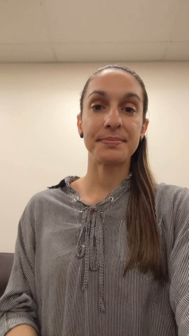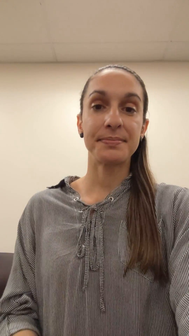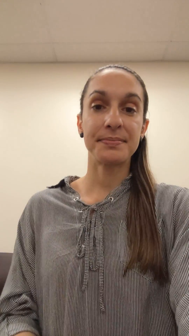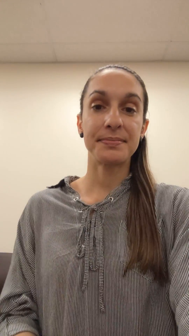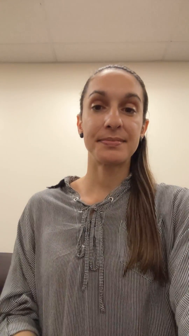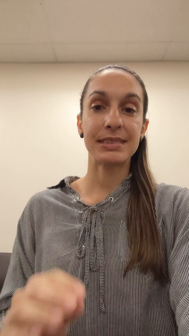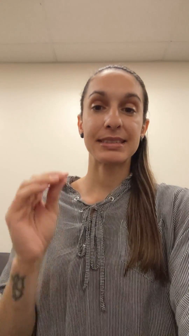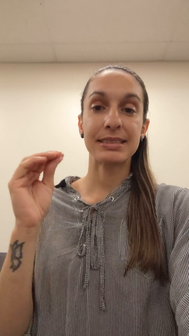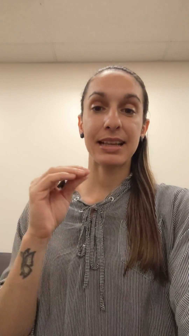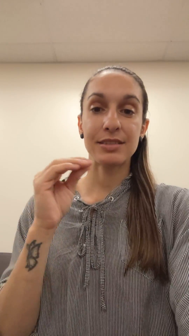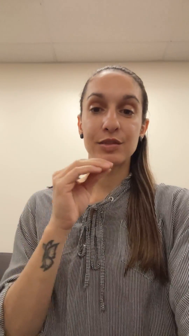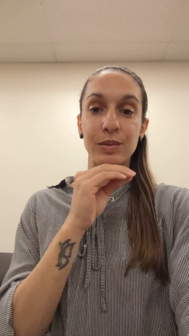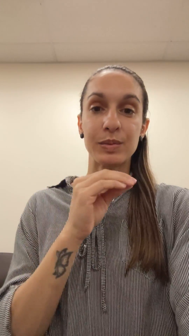dinosaur